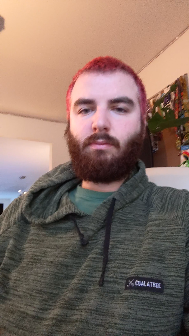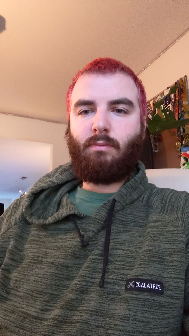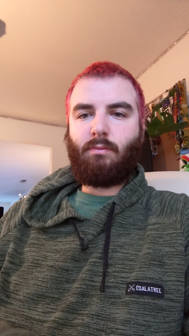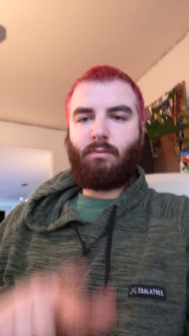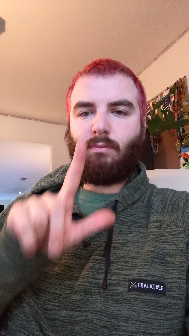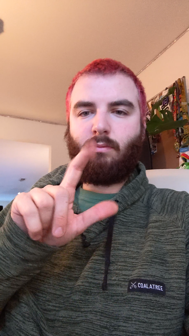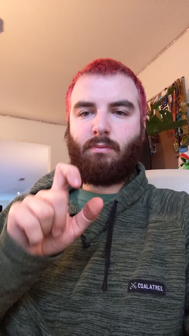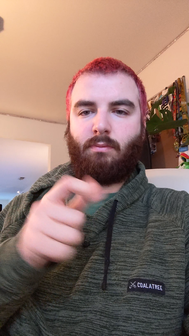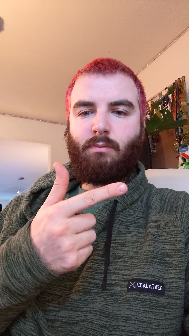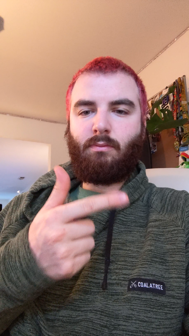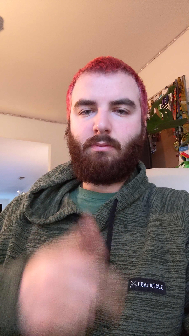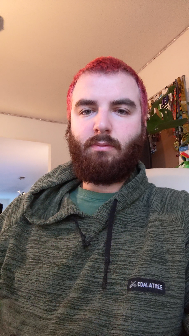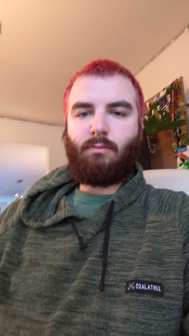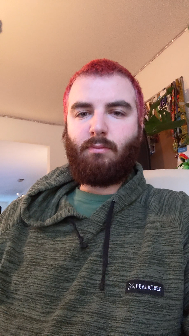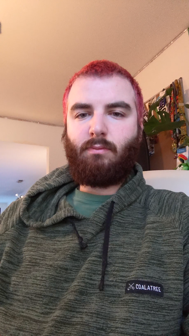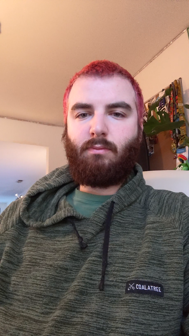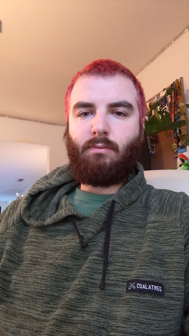leg